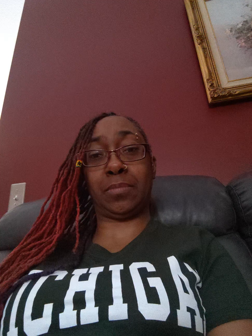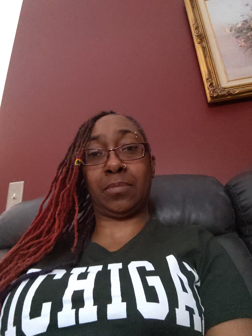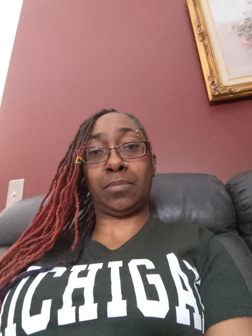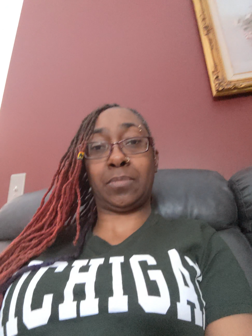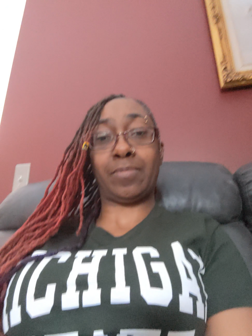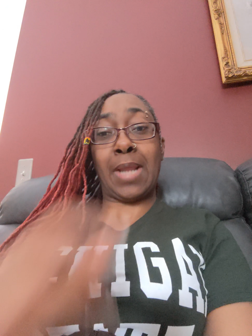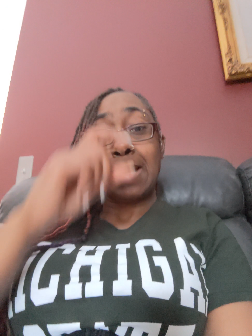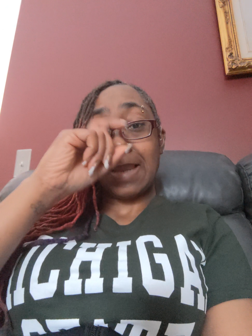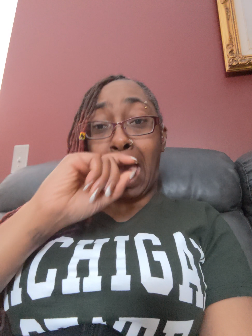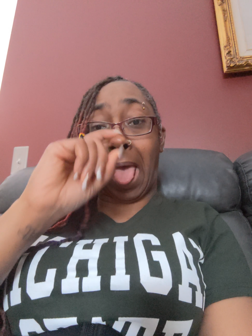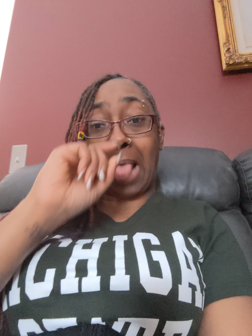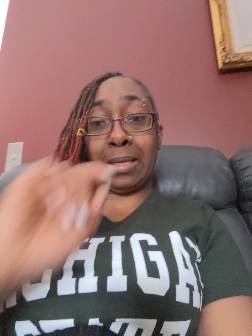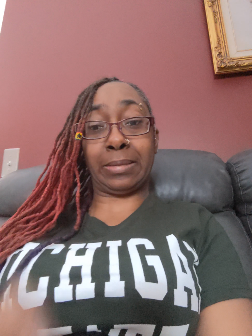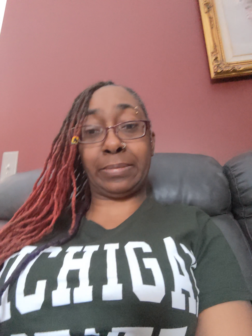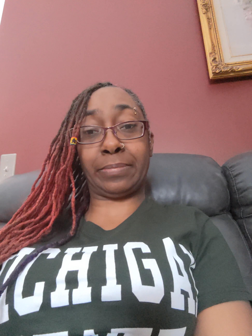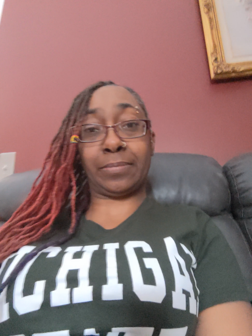doll